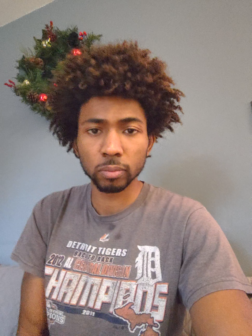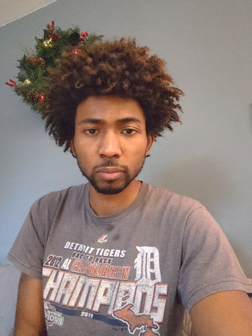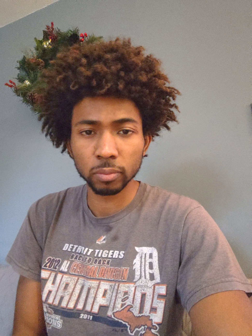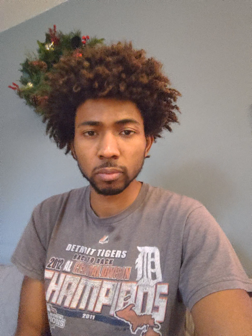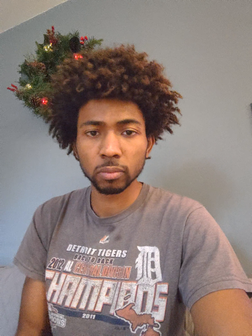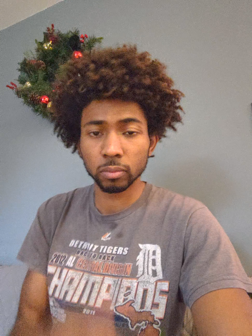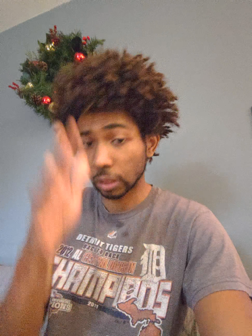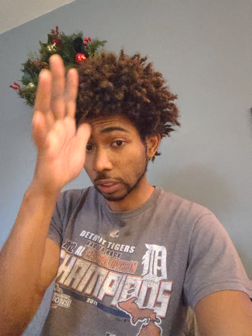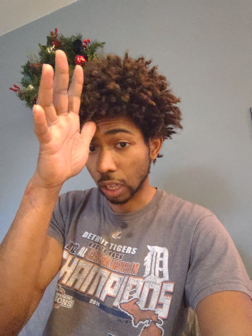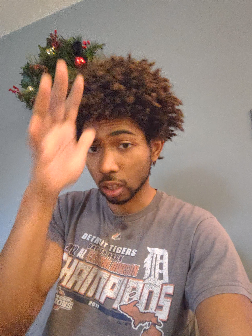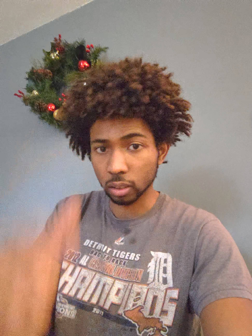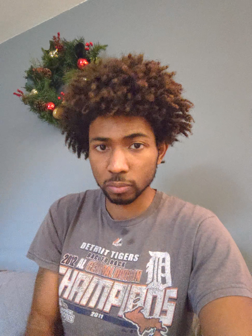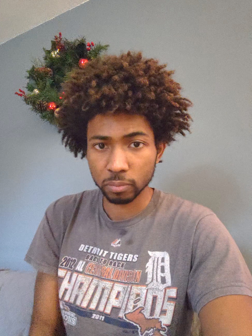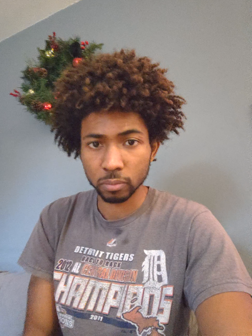dad